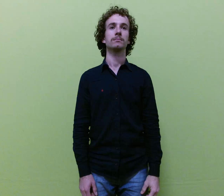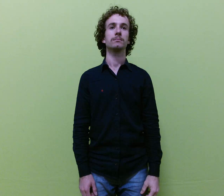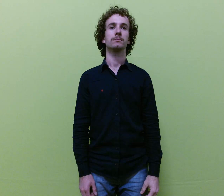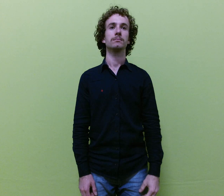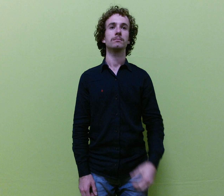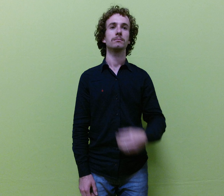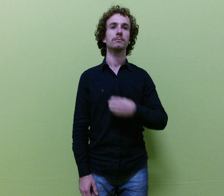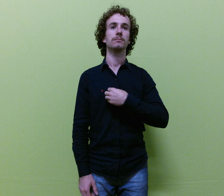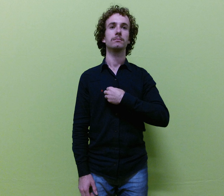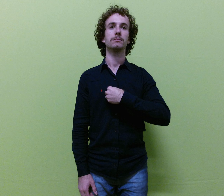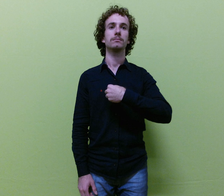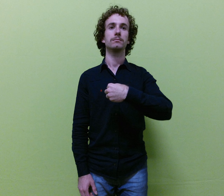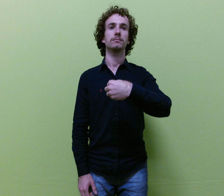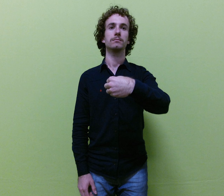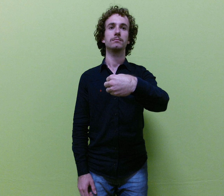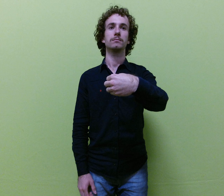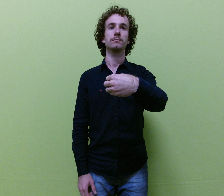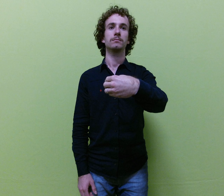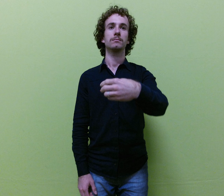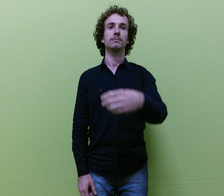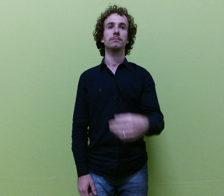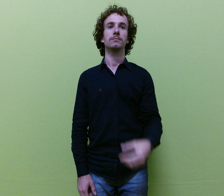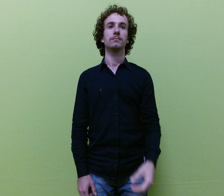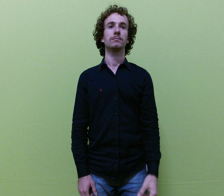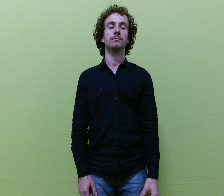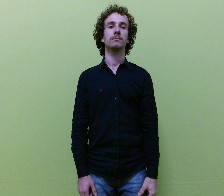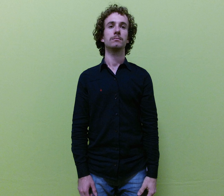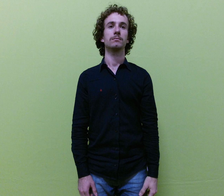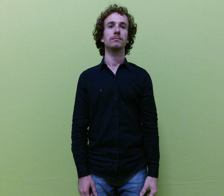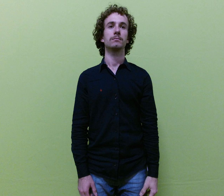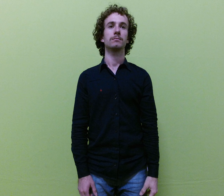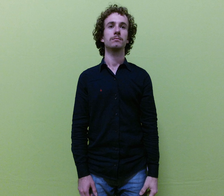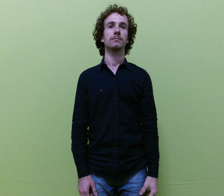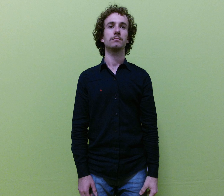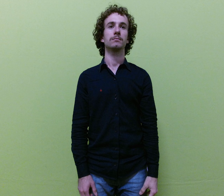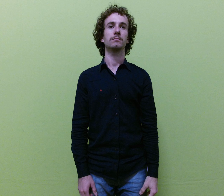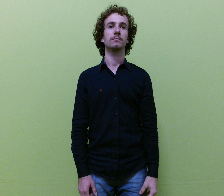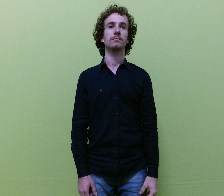filho